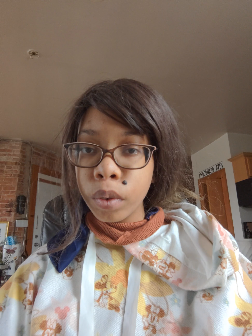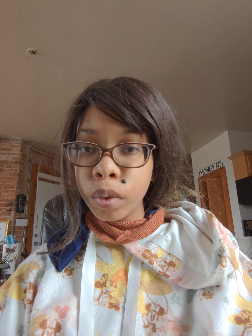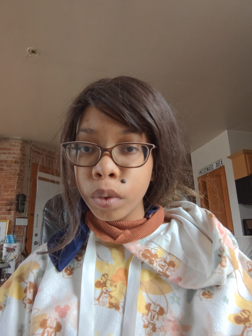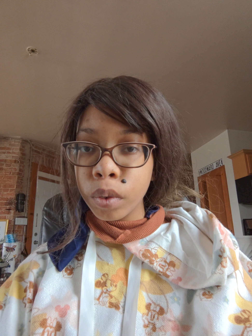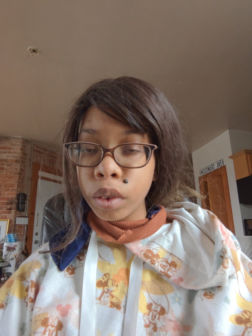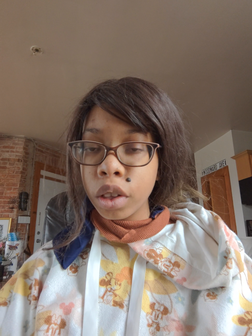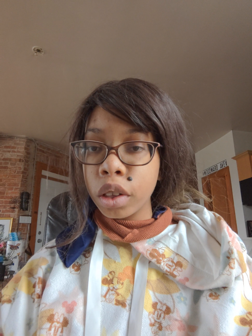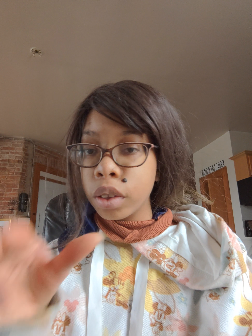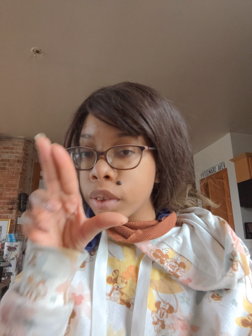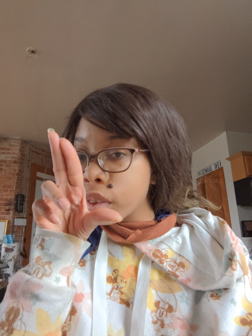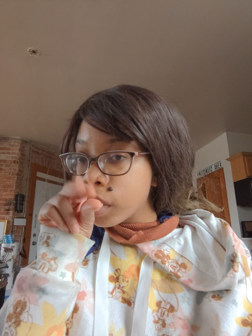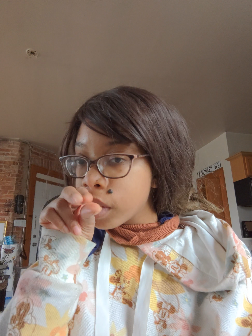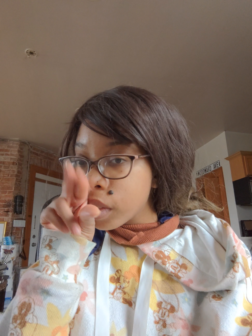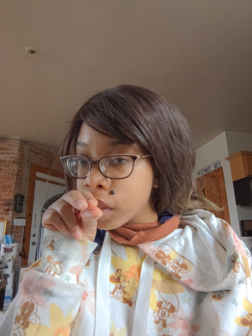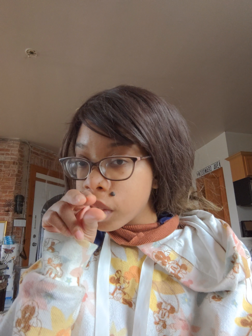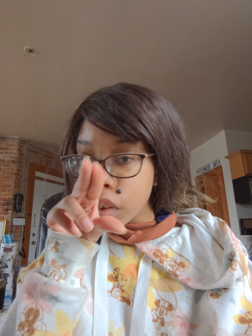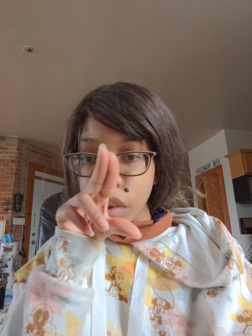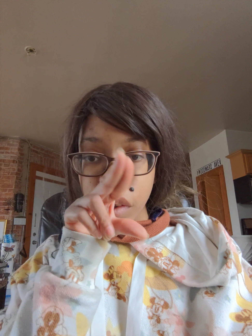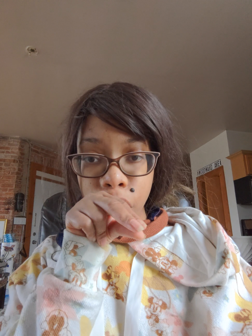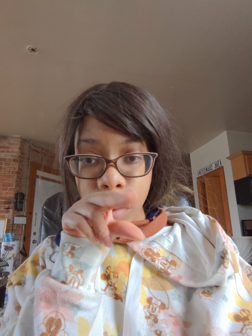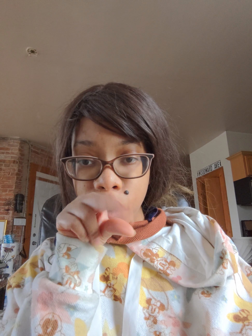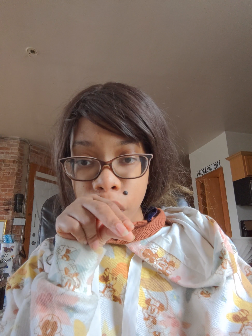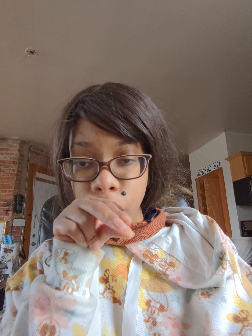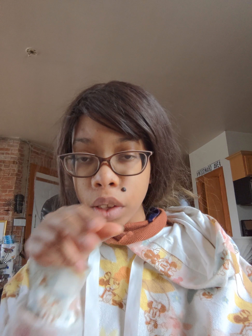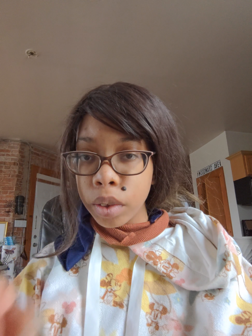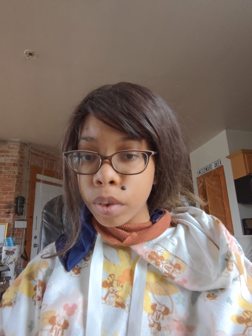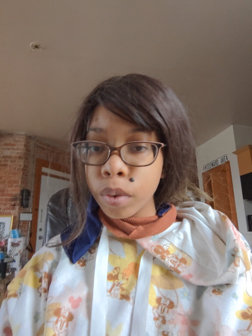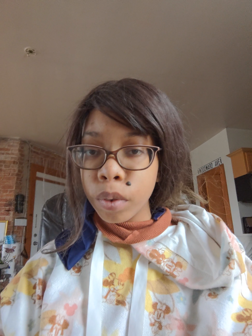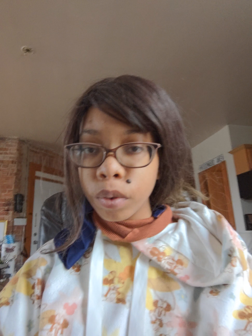duck